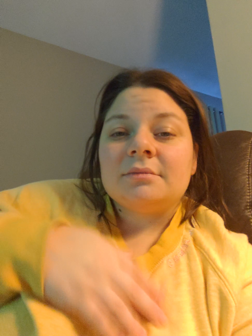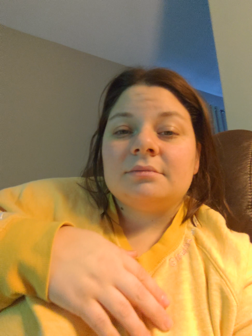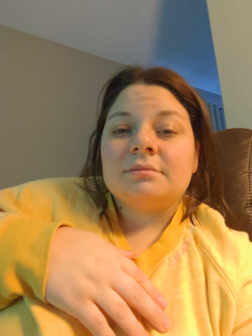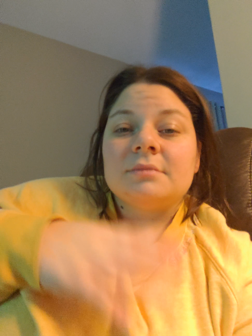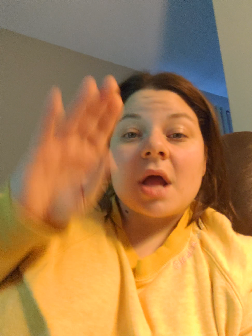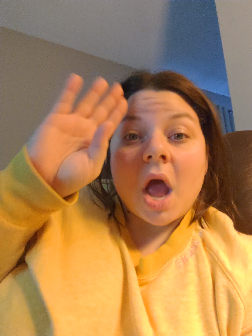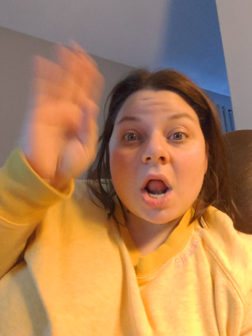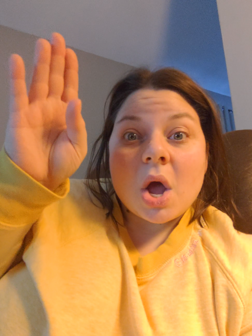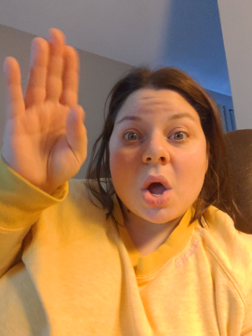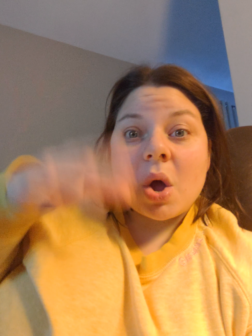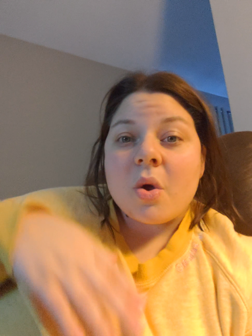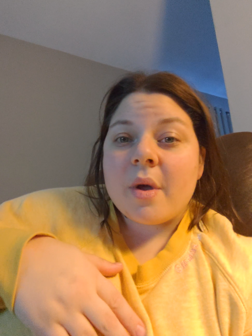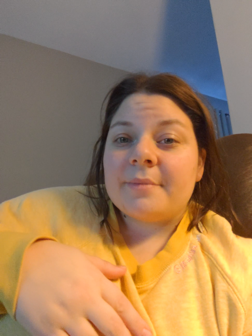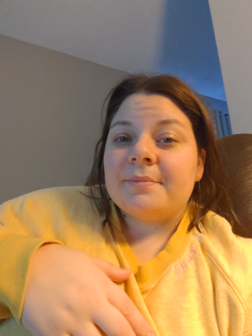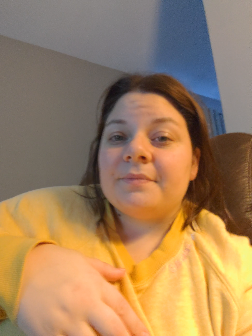hello